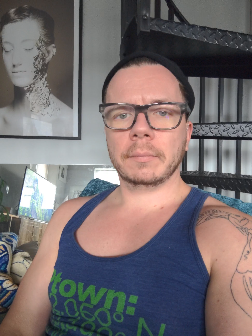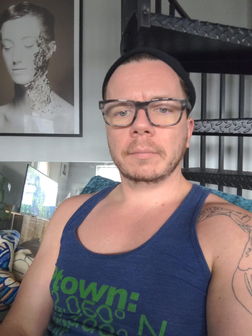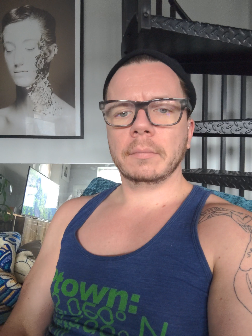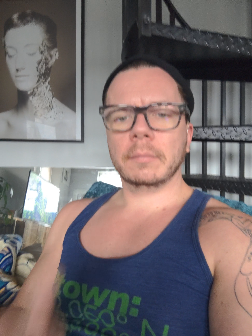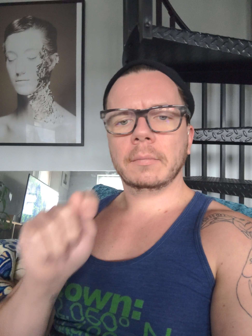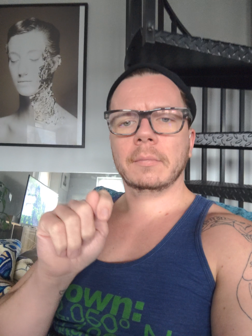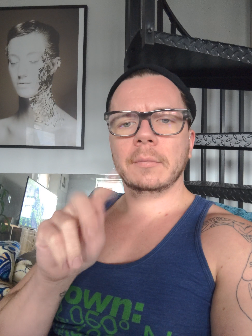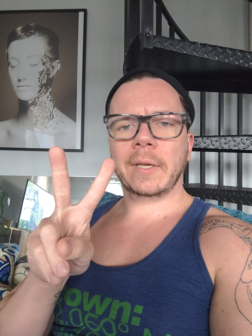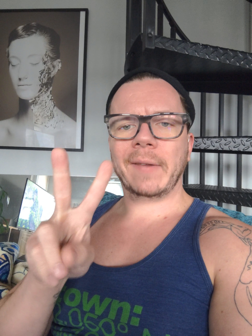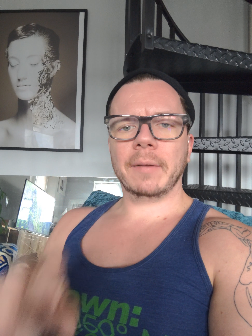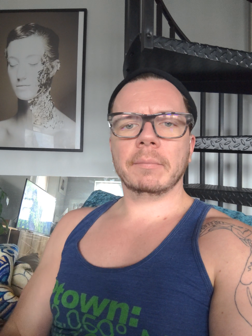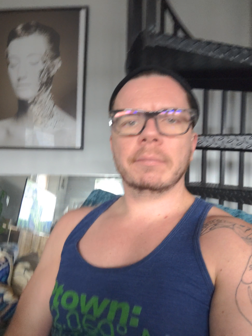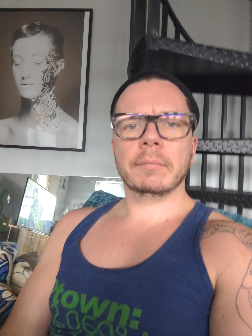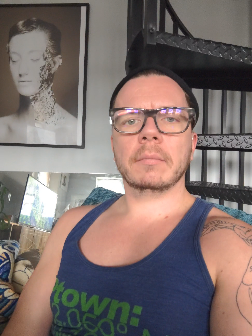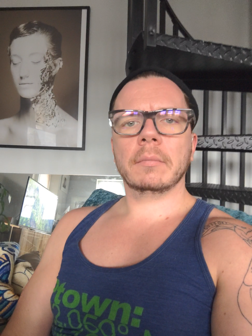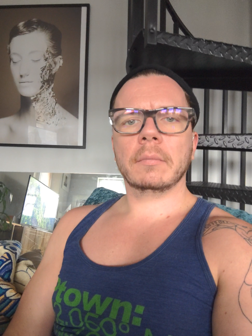TV